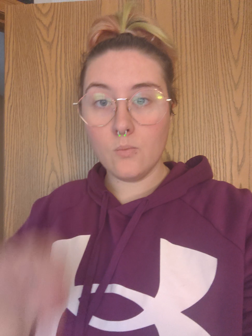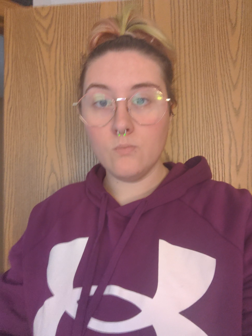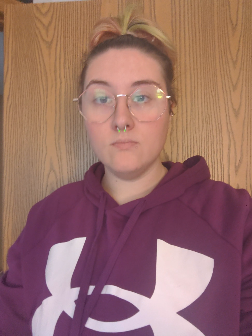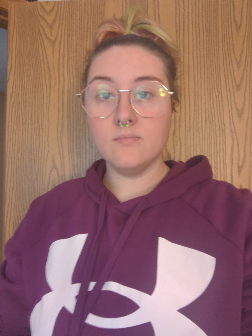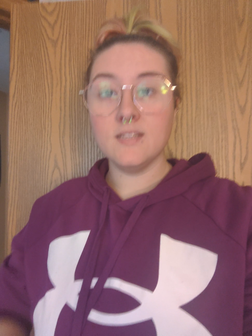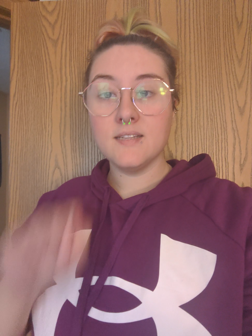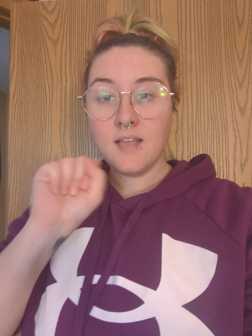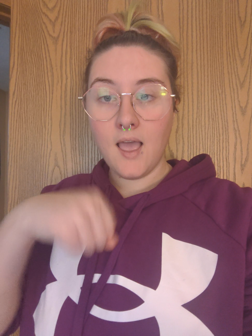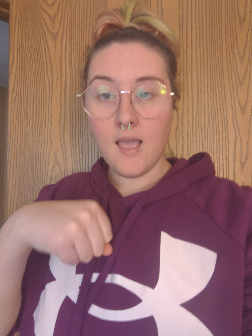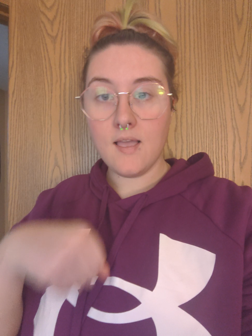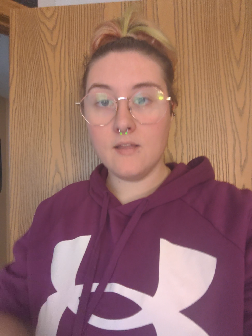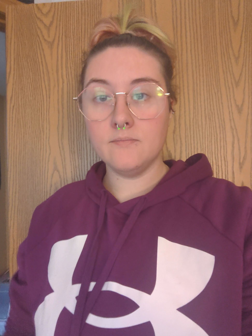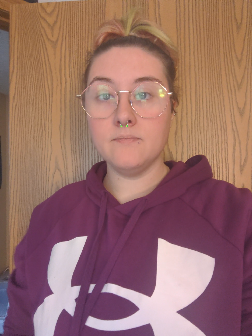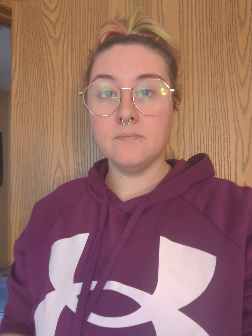can